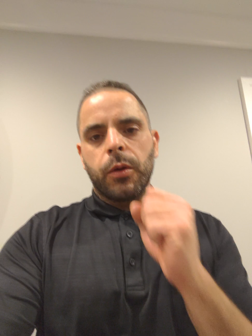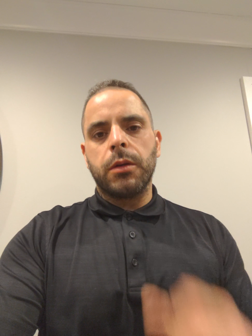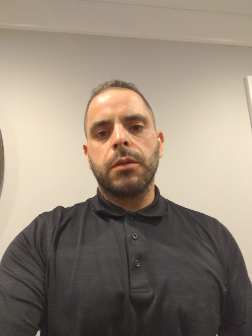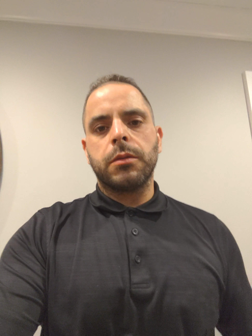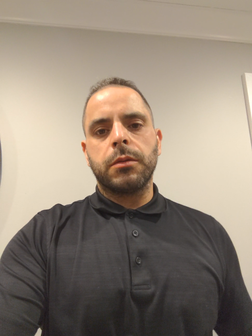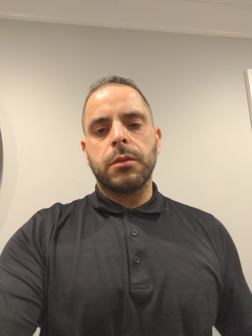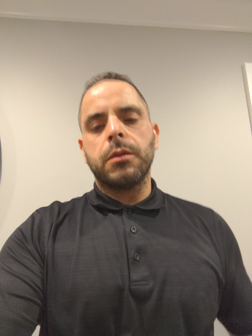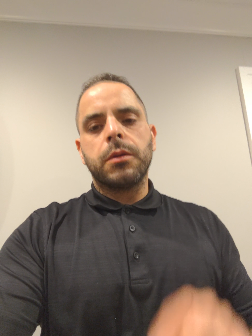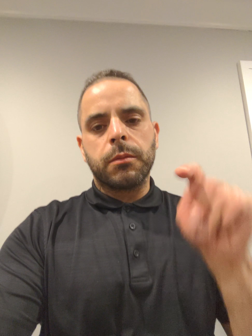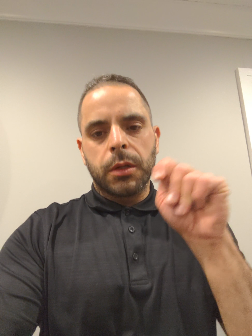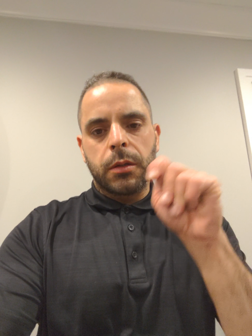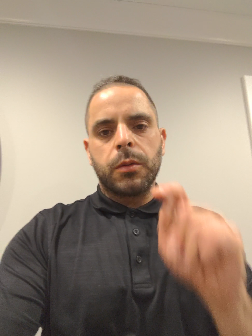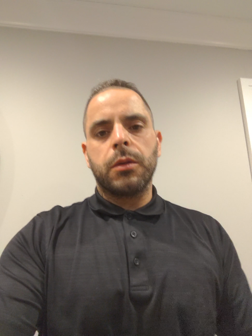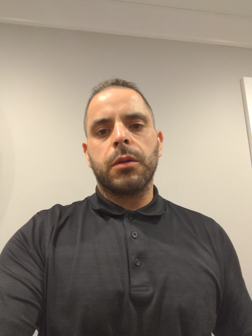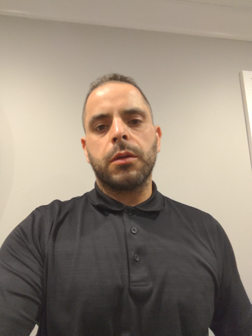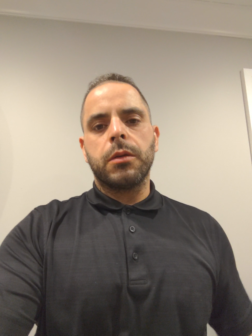potty